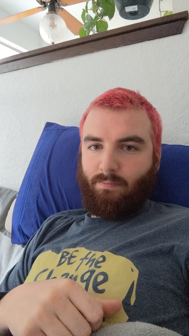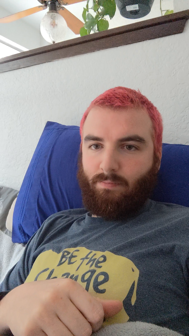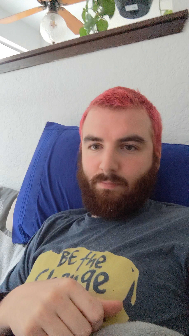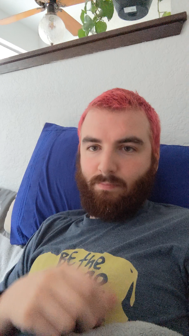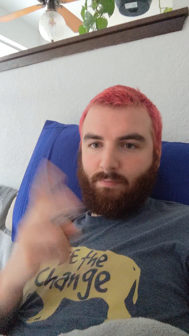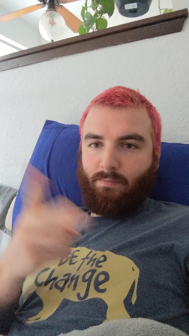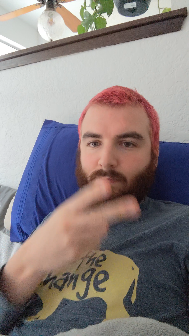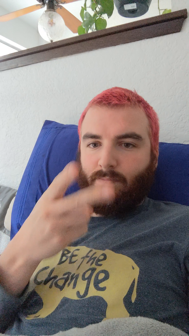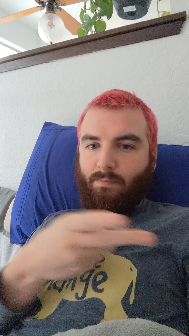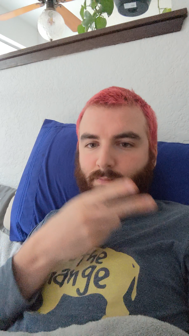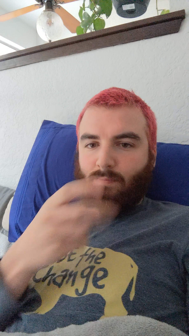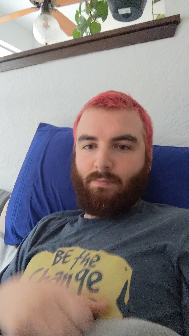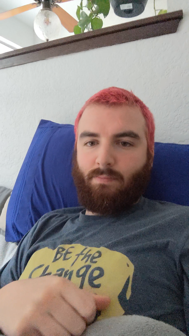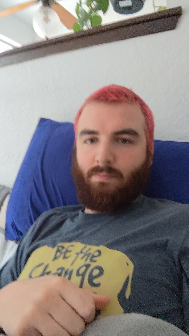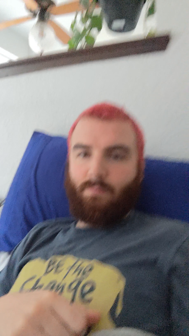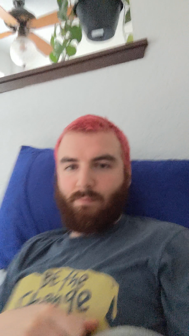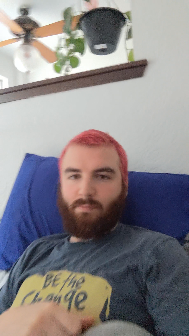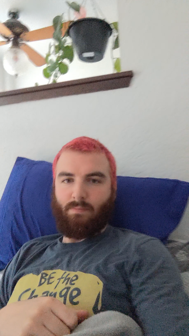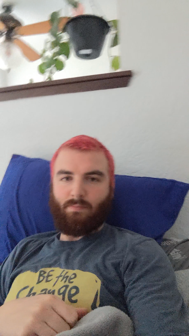sheep